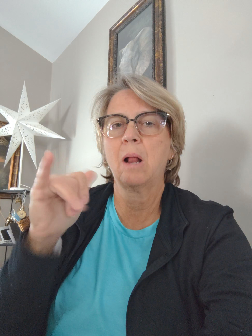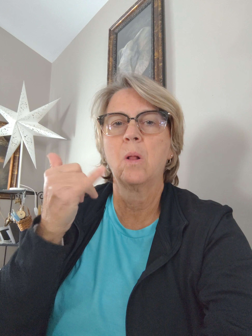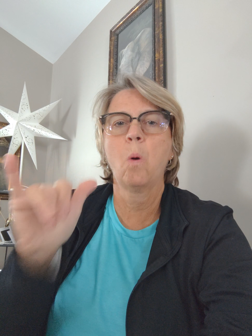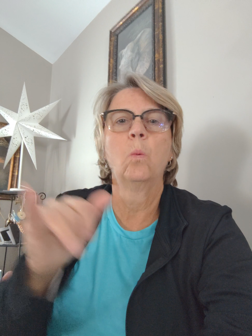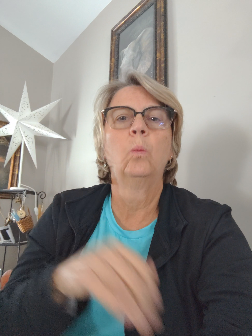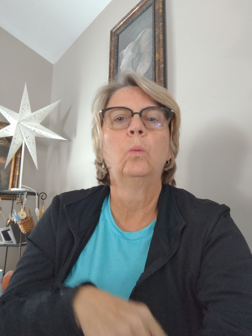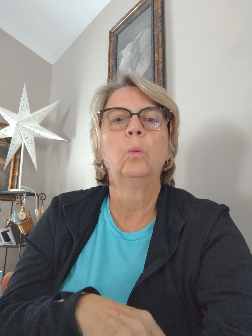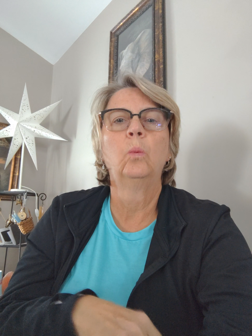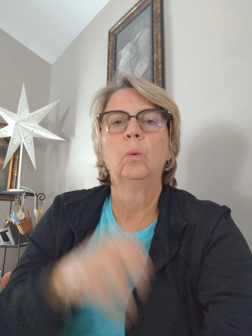yellow